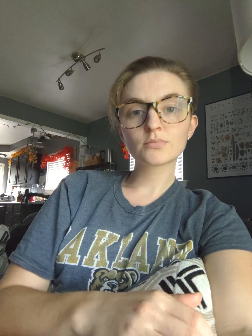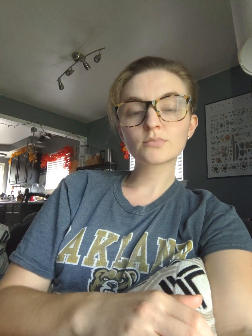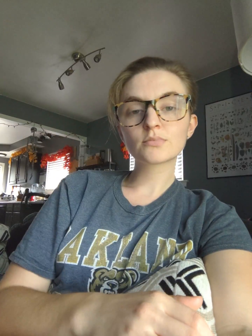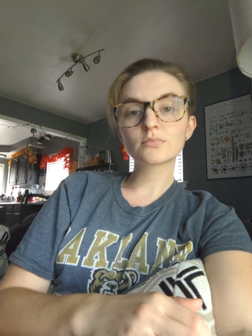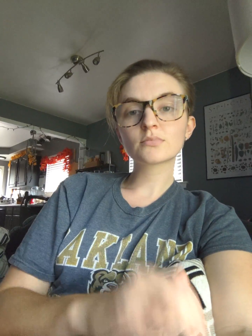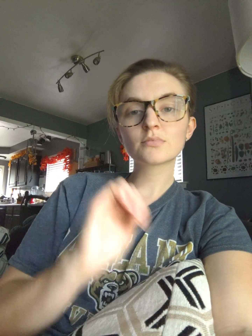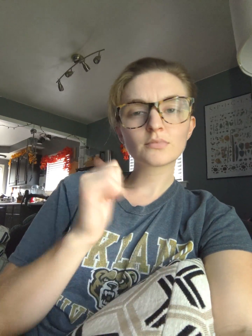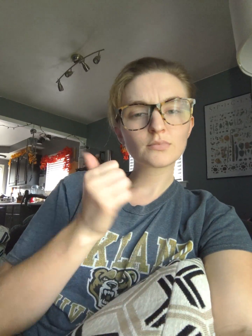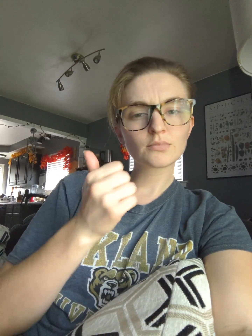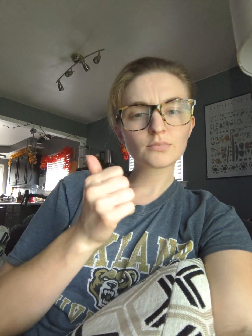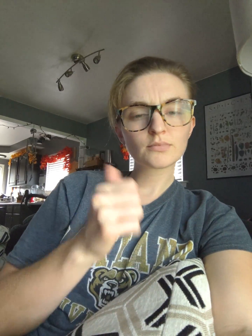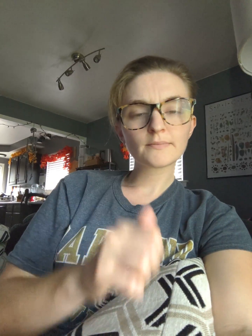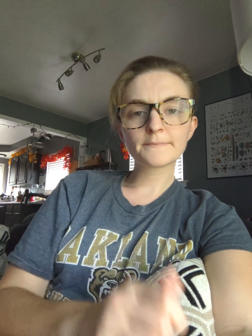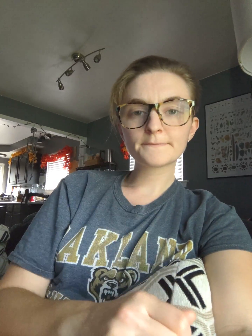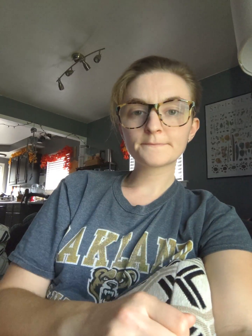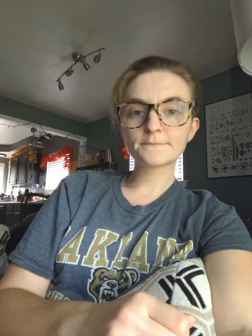how